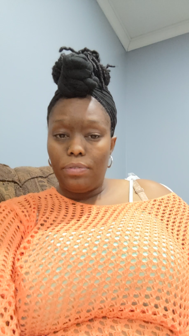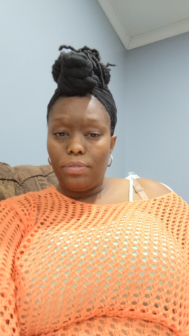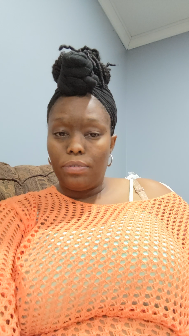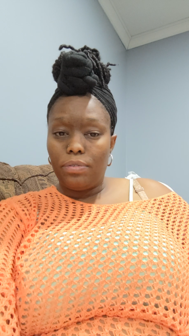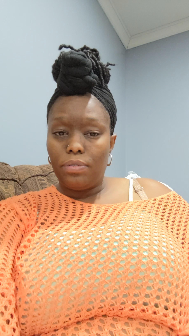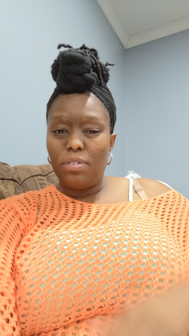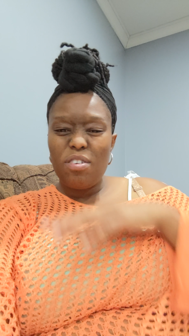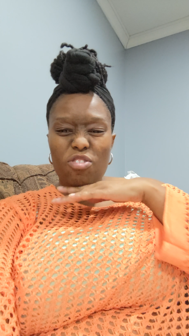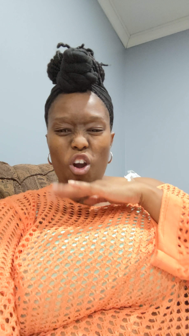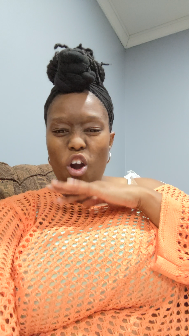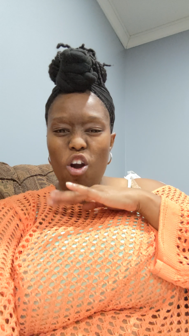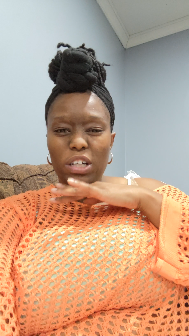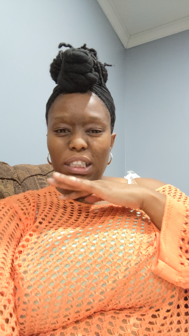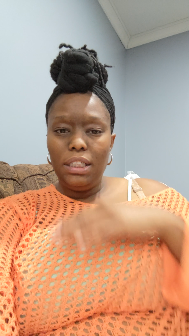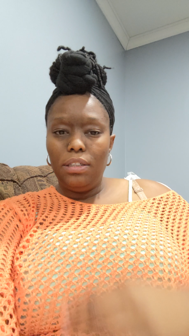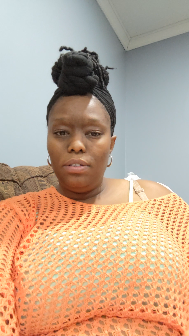naughty